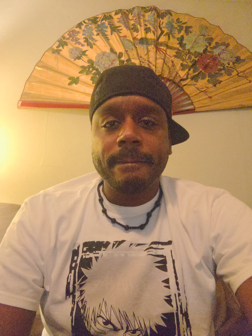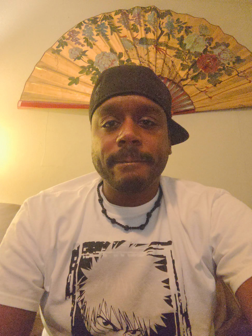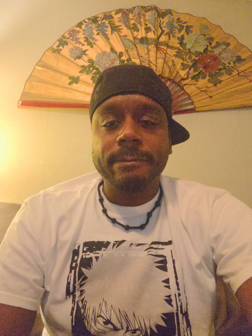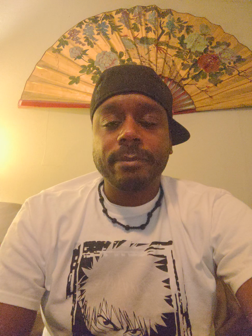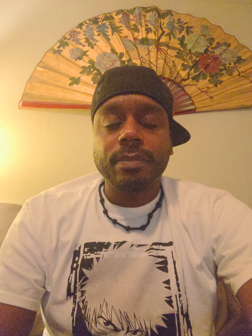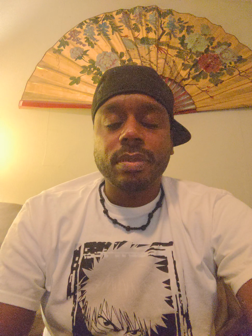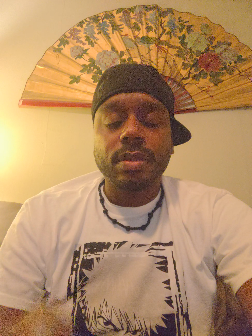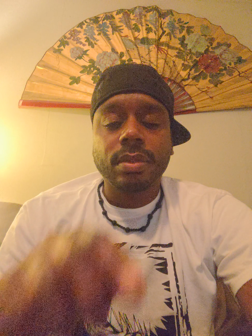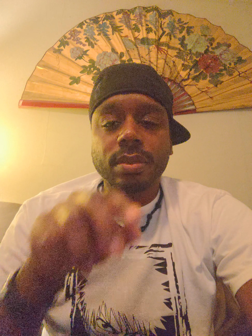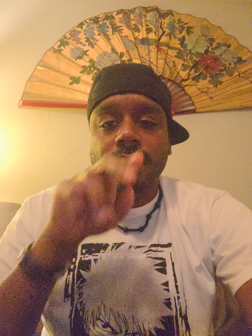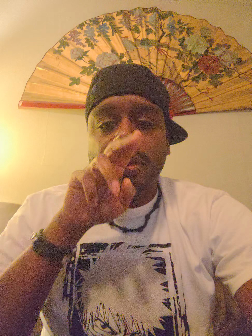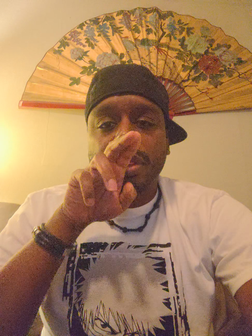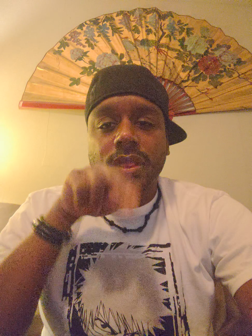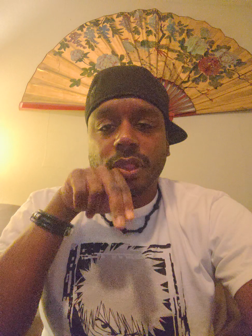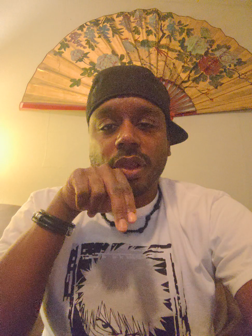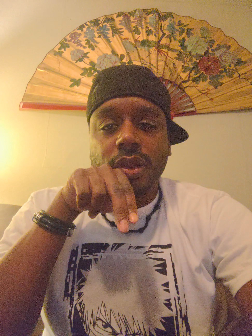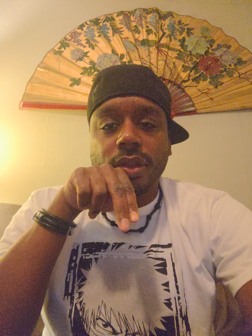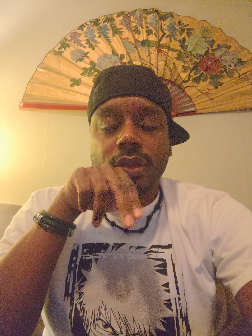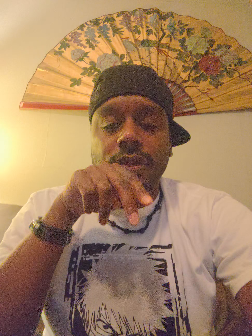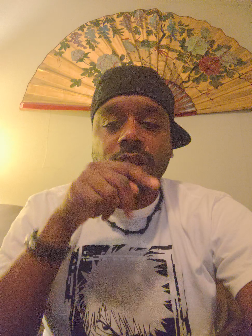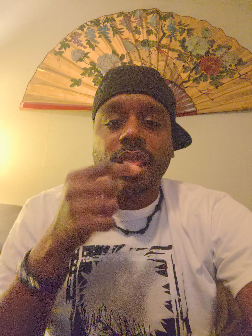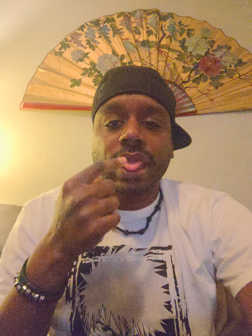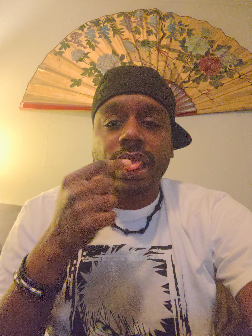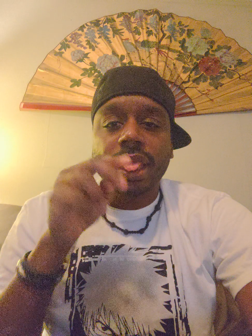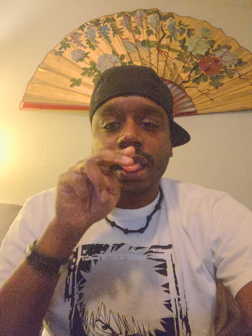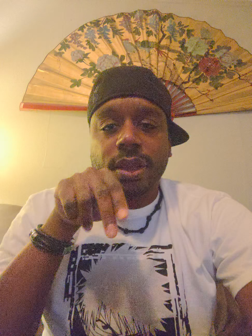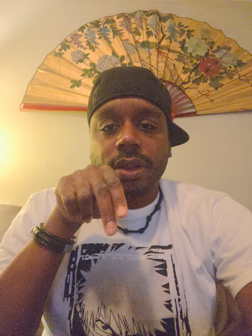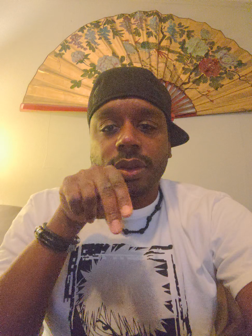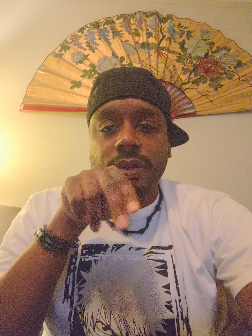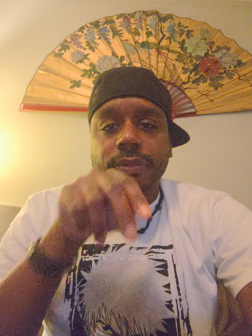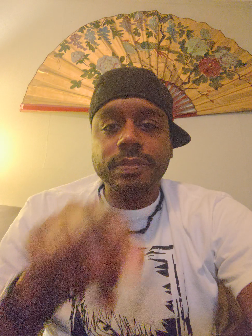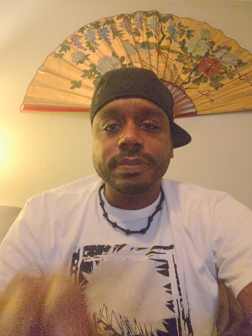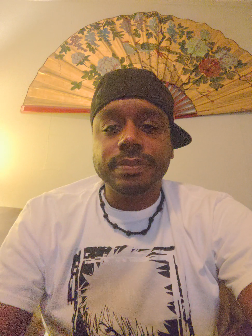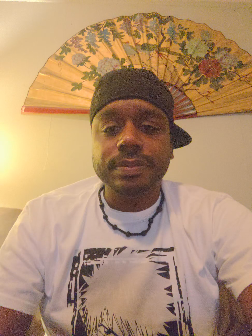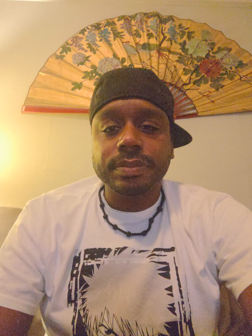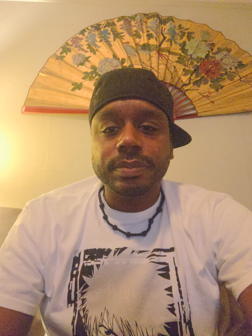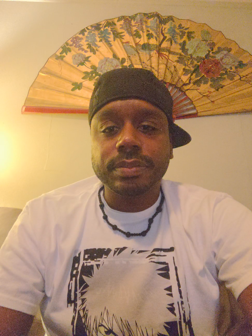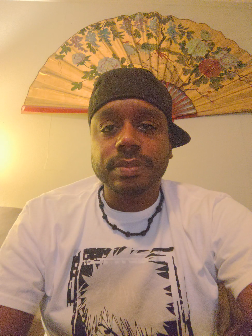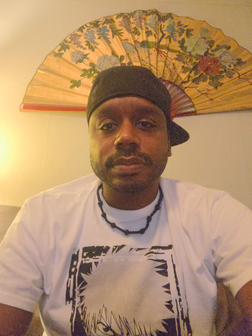tongue